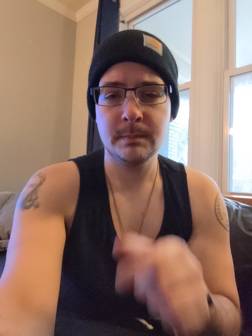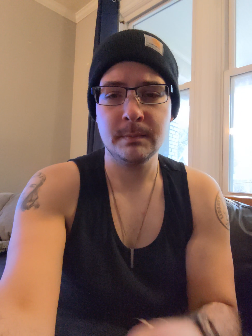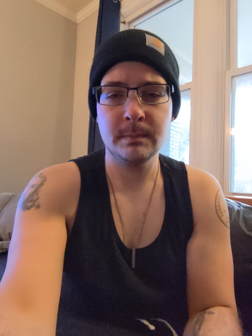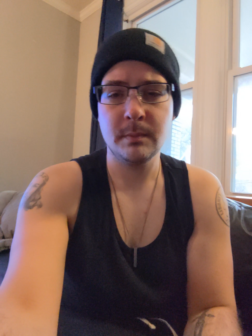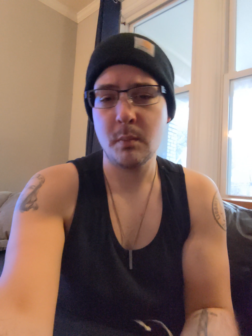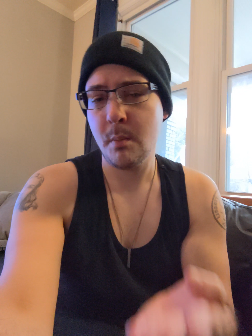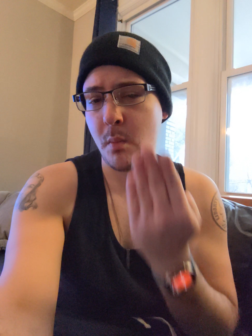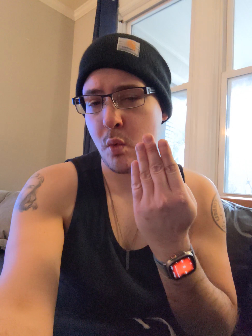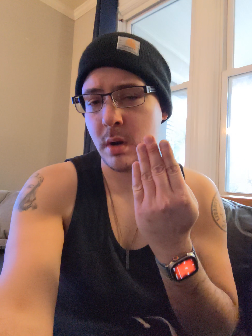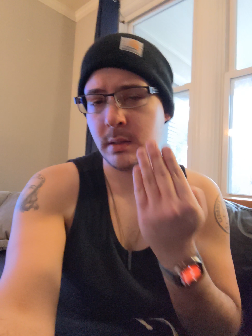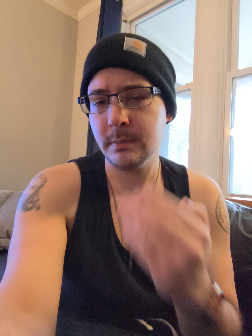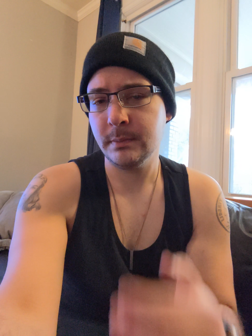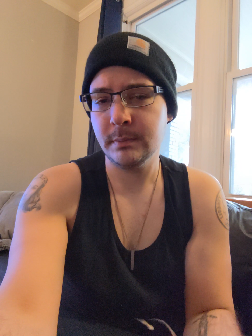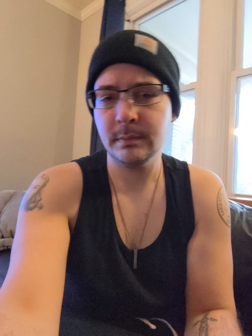morning